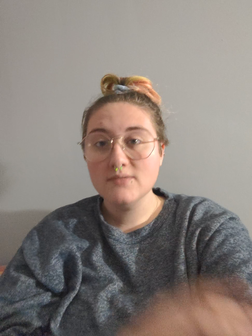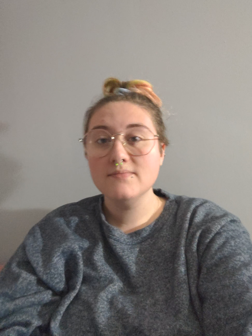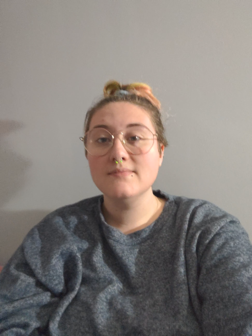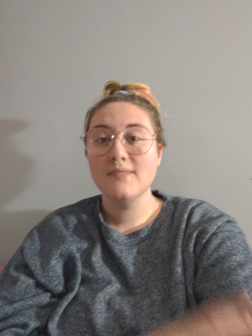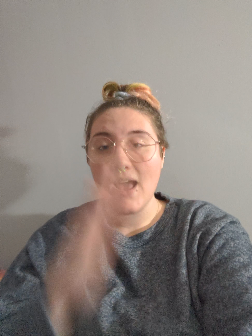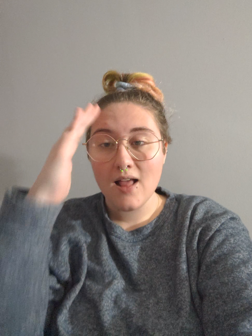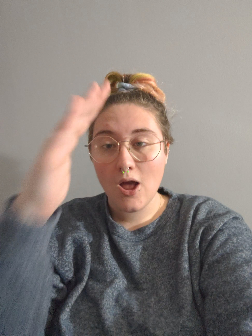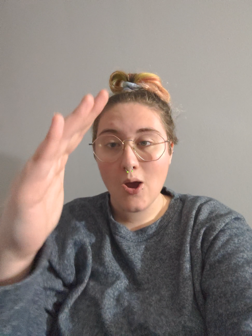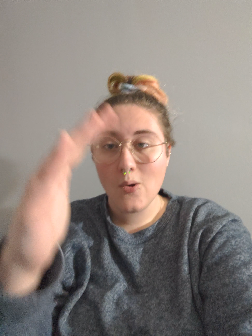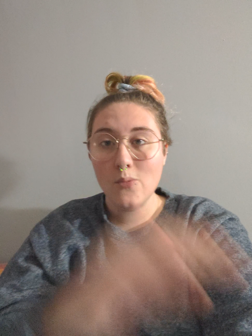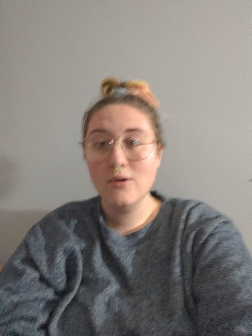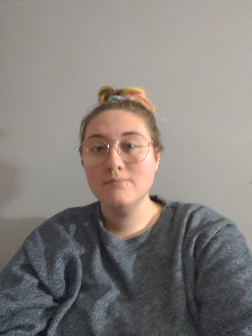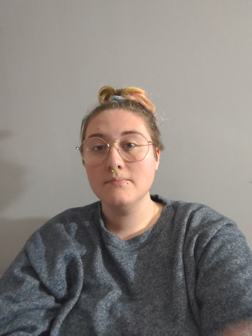hello